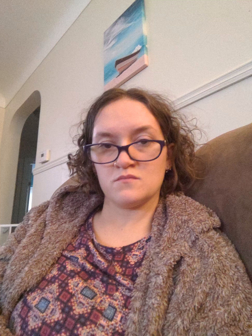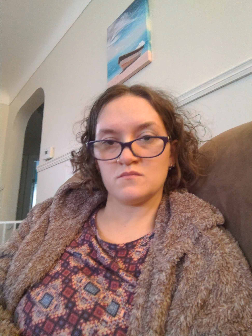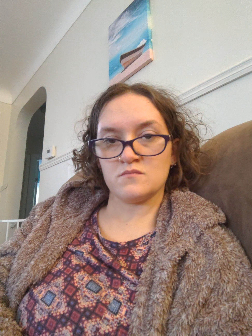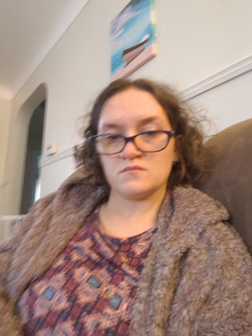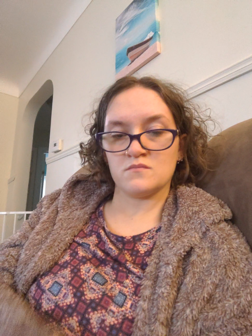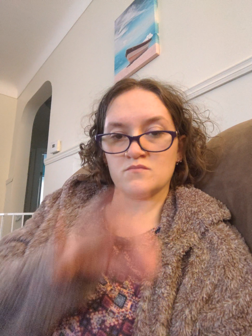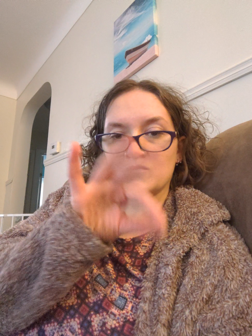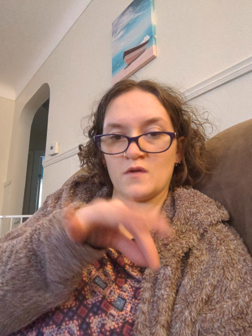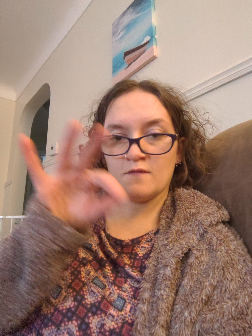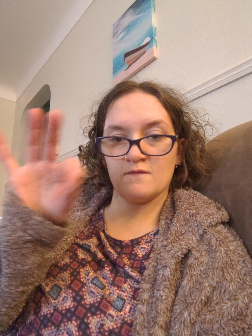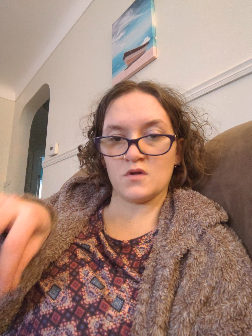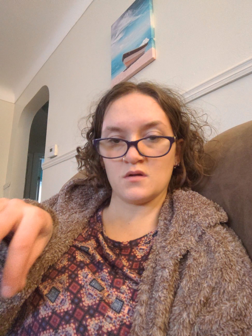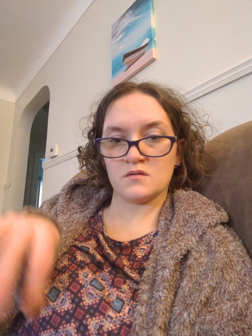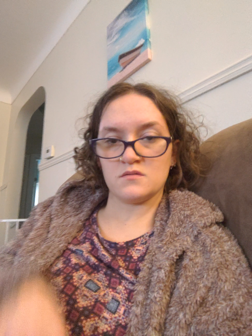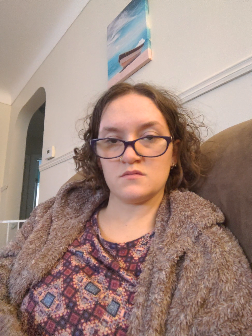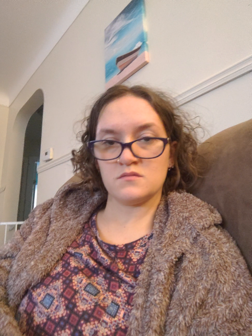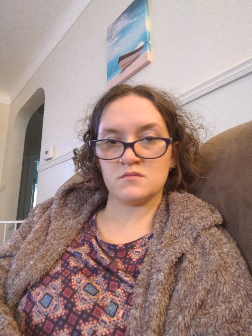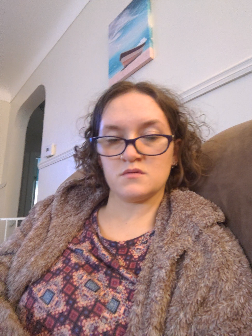french fries